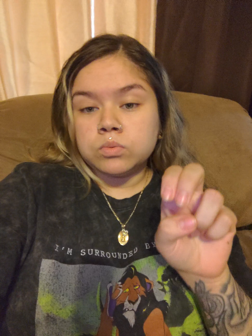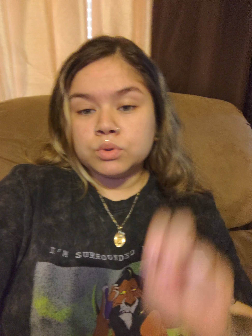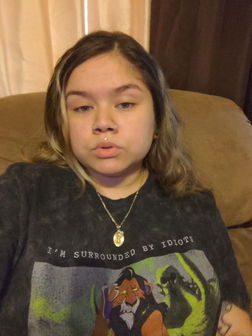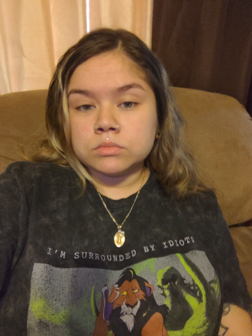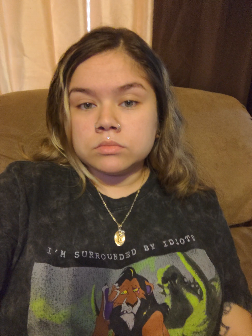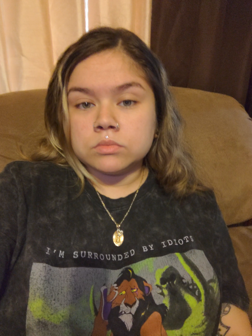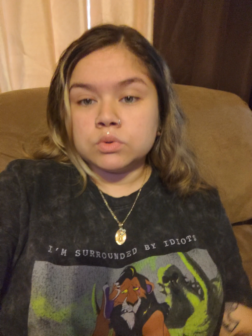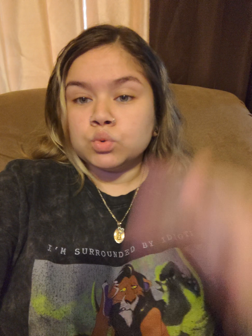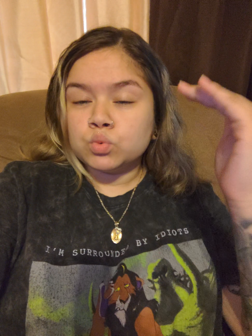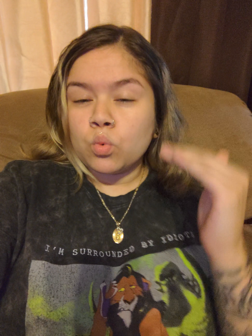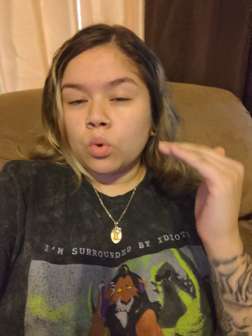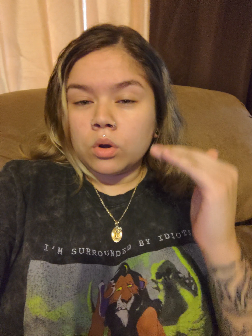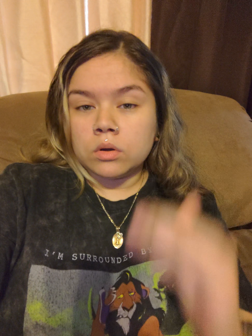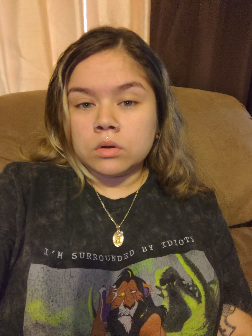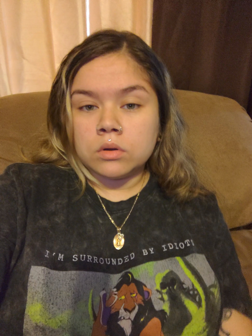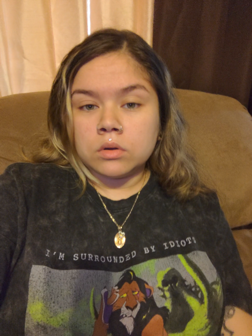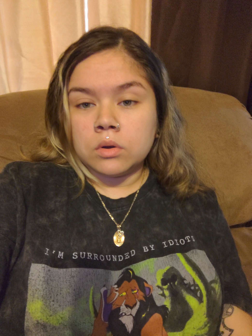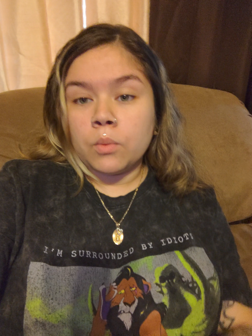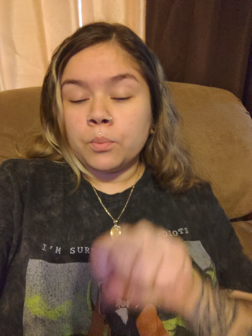short